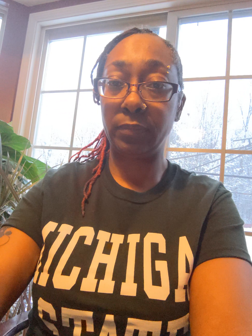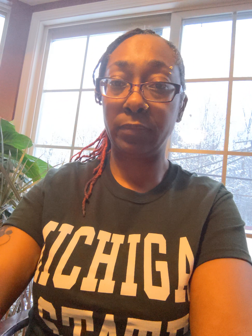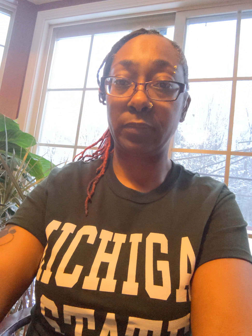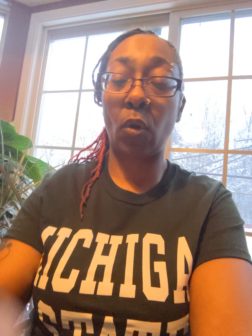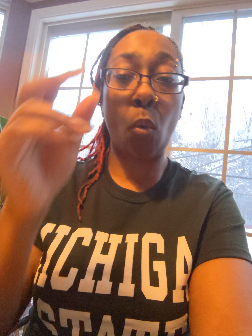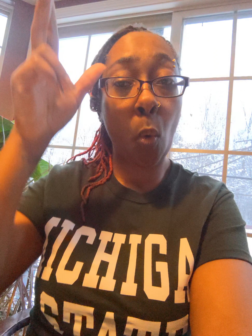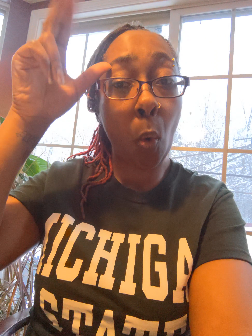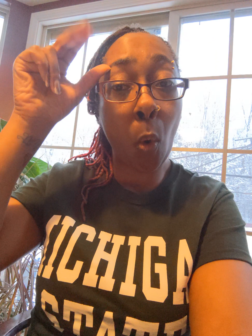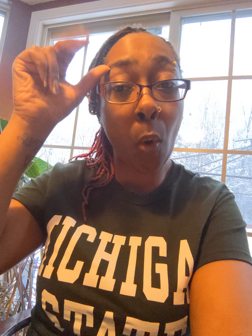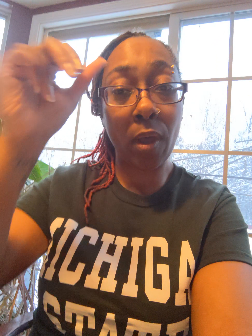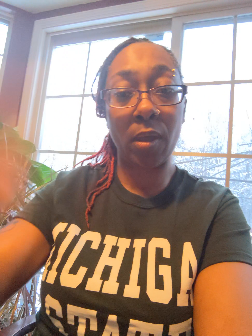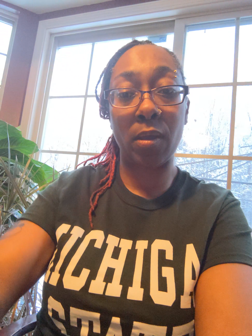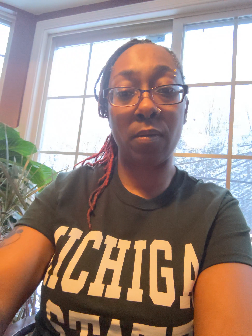horse